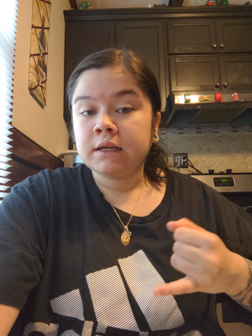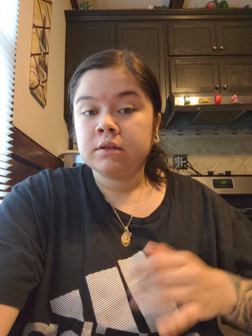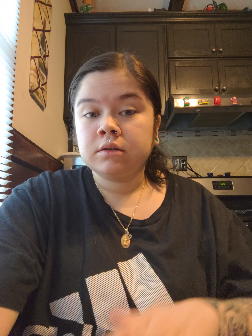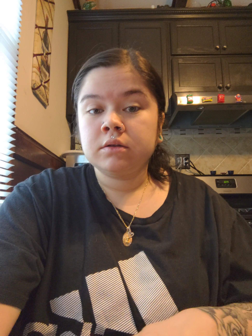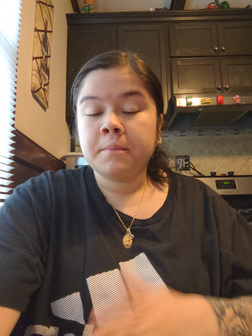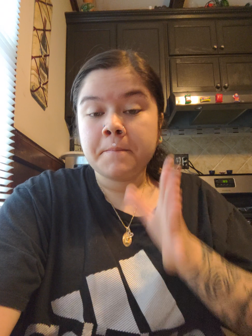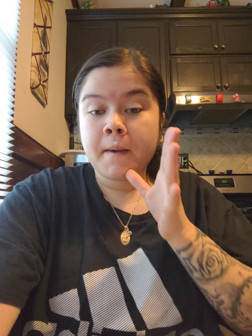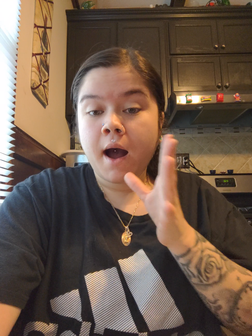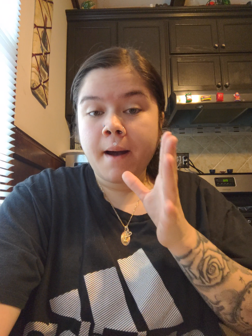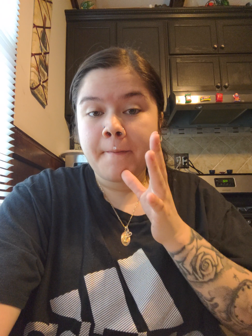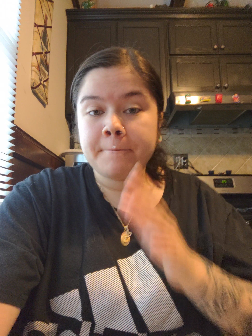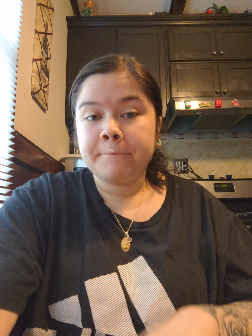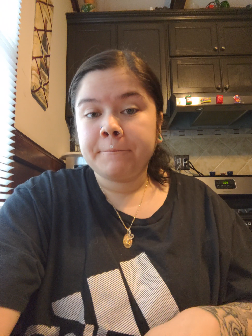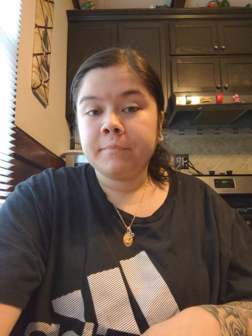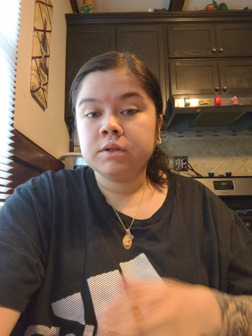mom